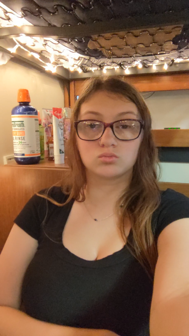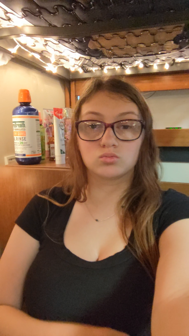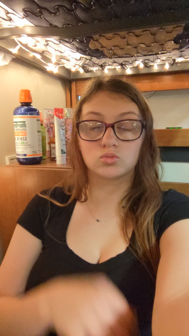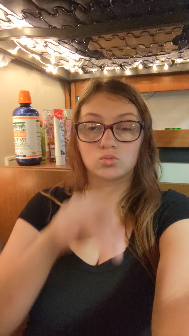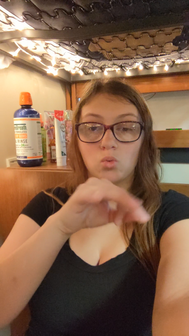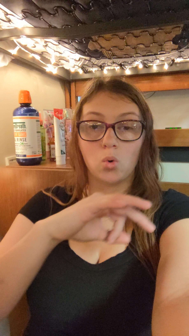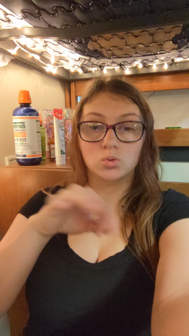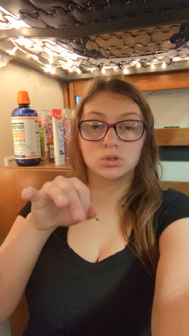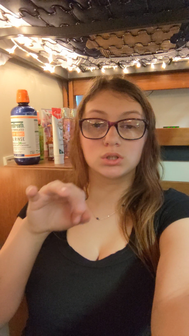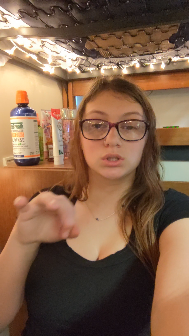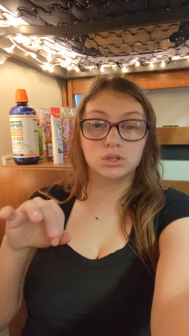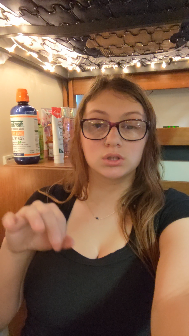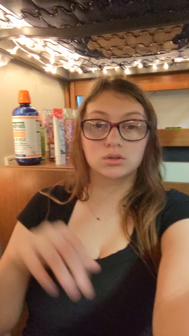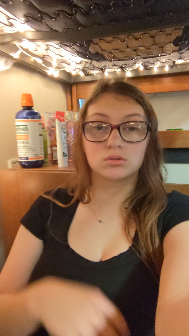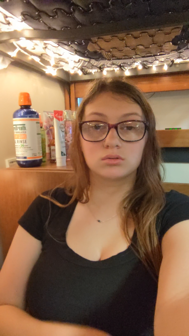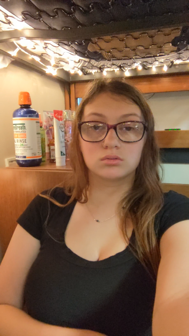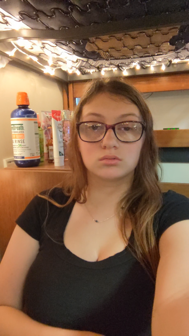hose